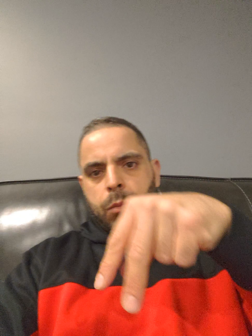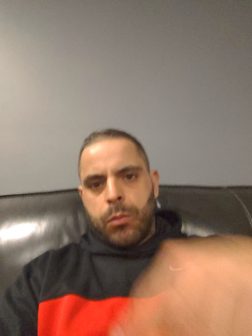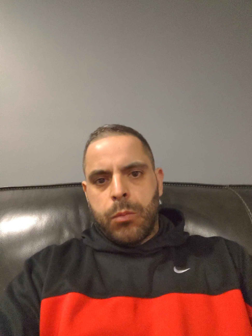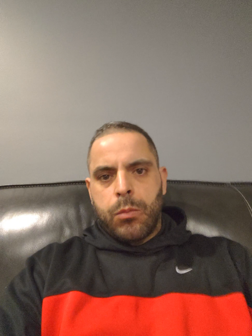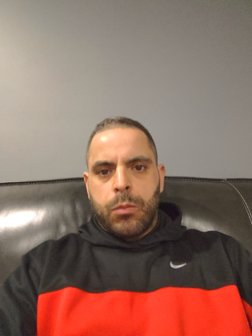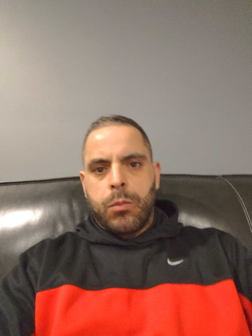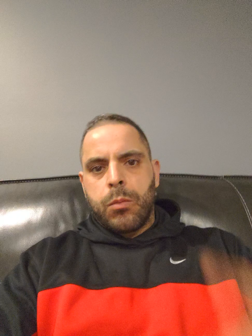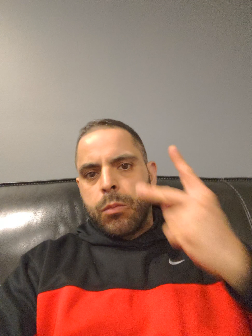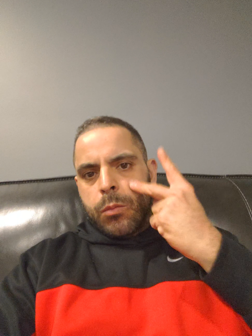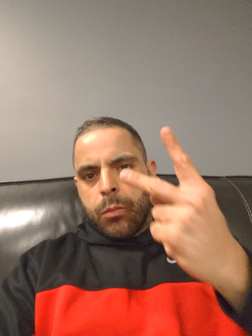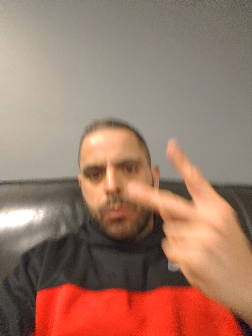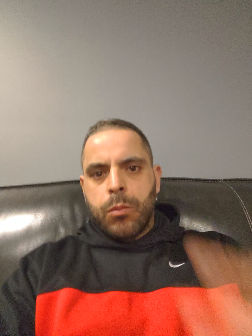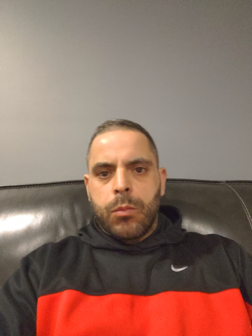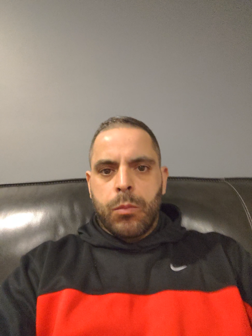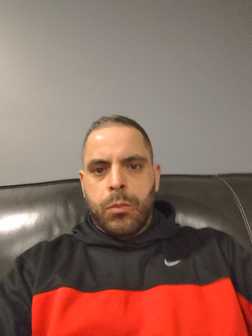look